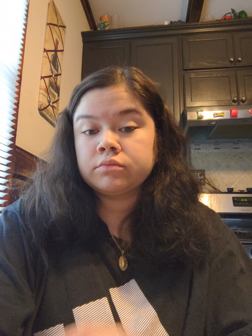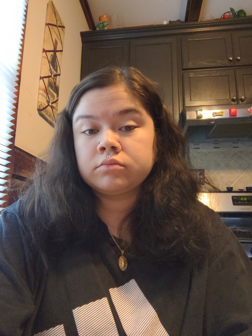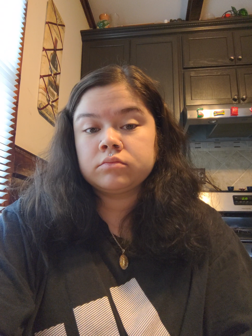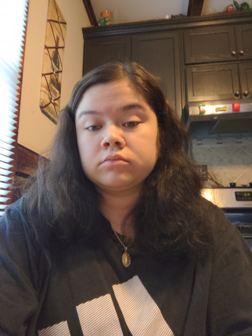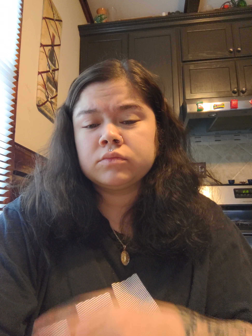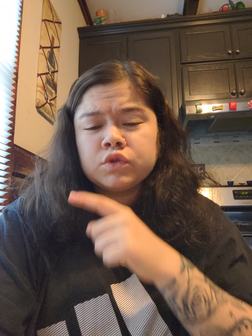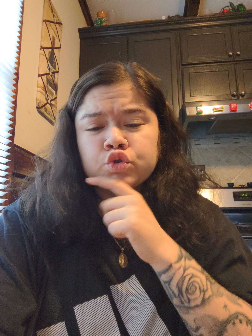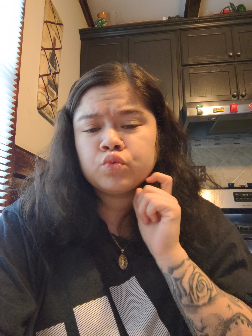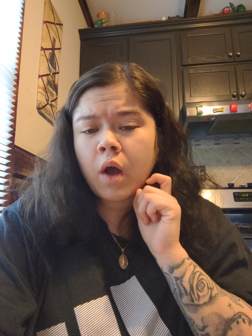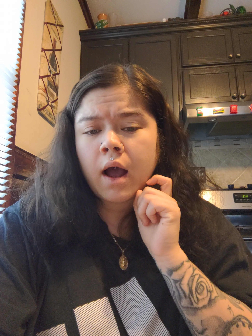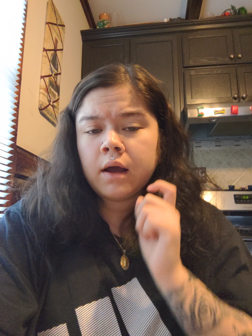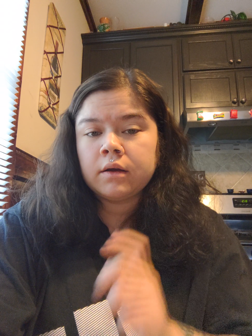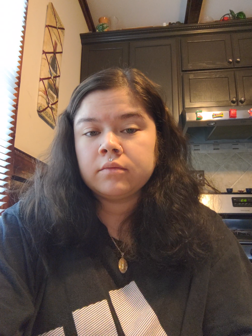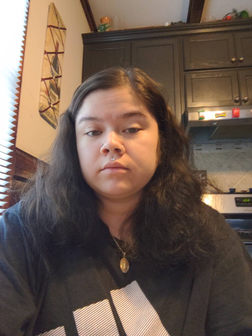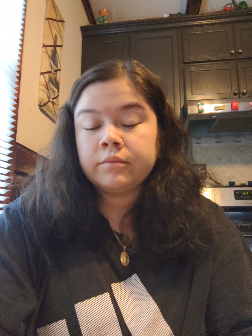dry